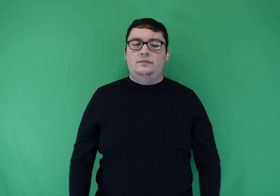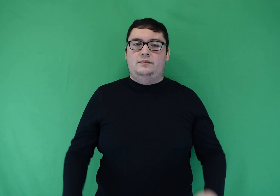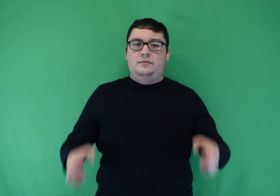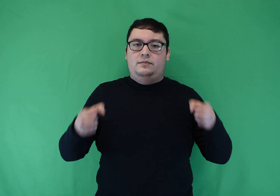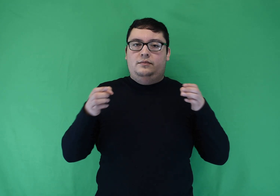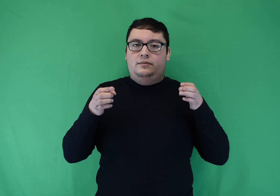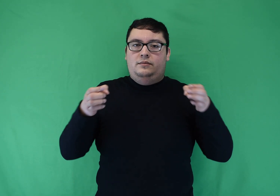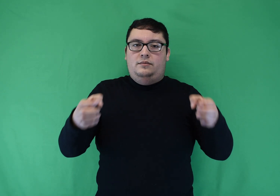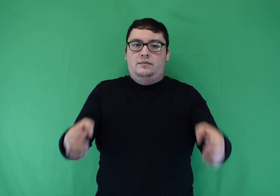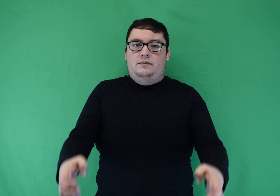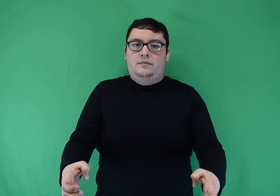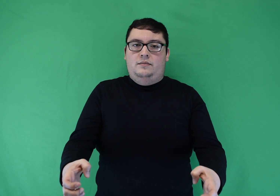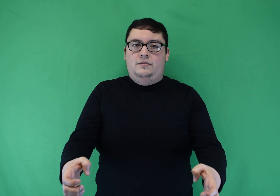estar